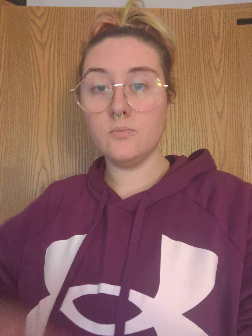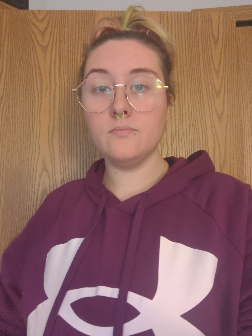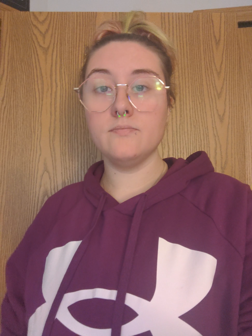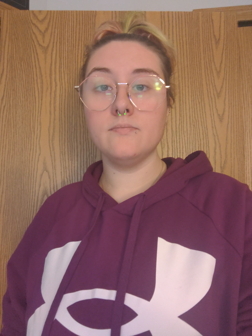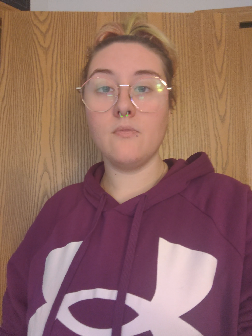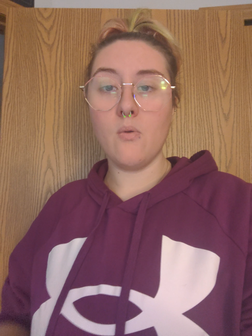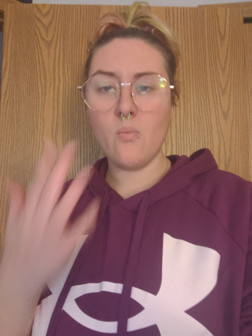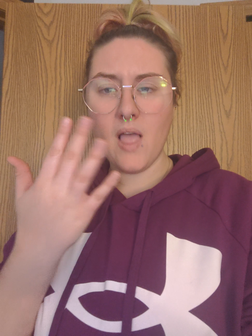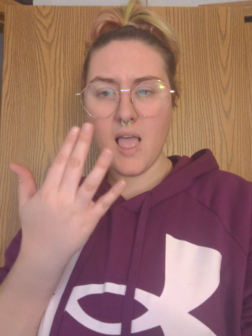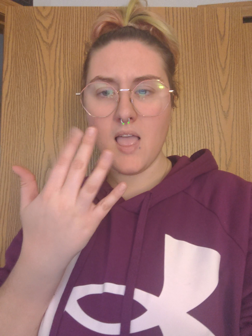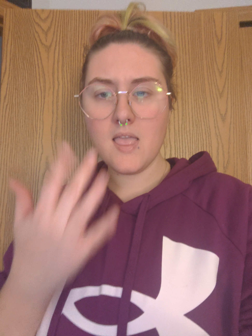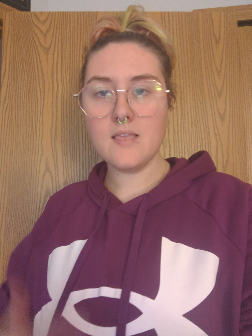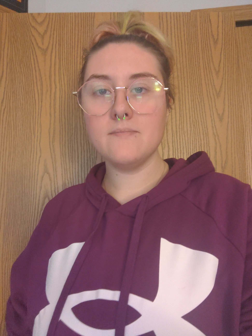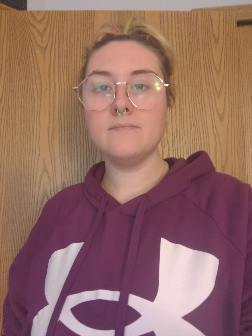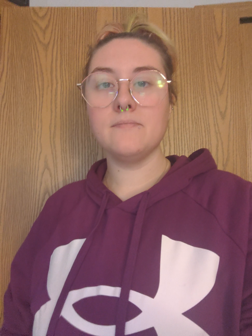wait